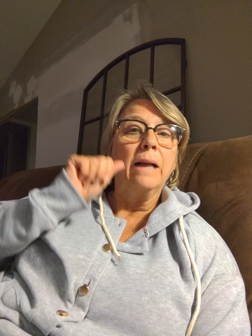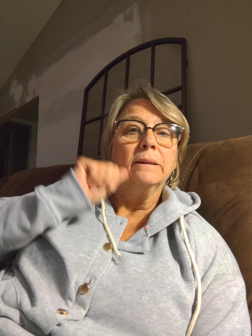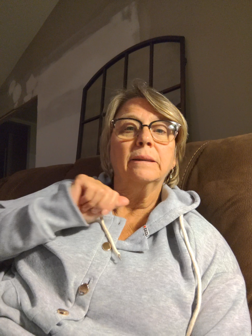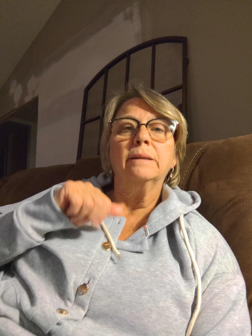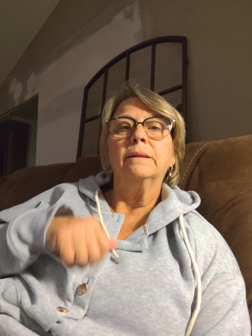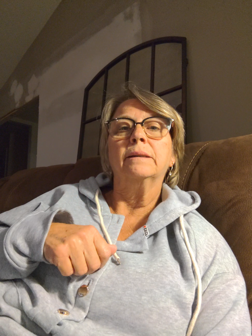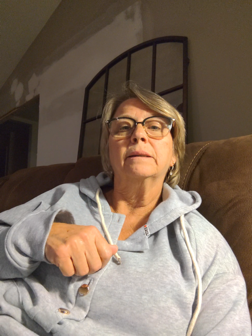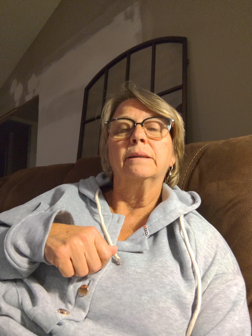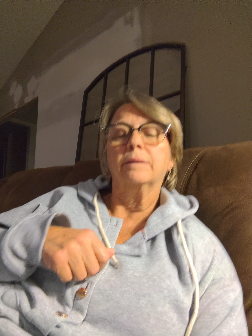aunt